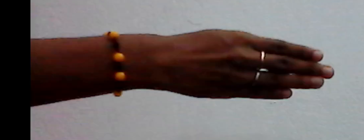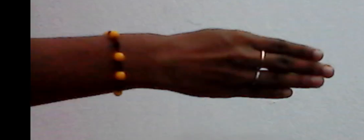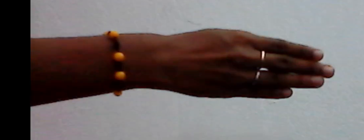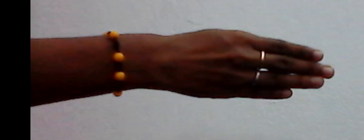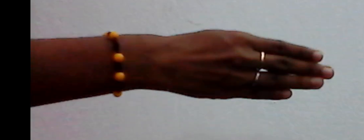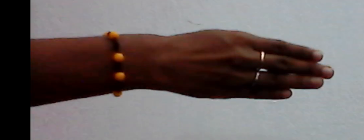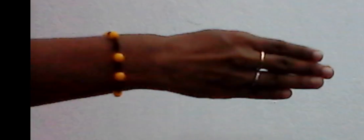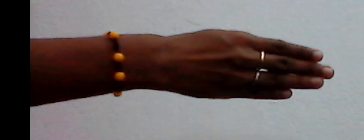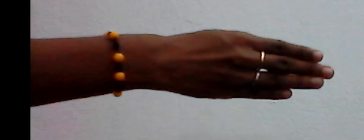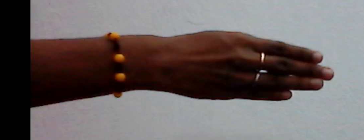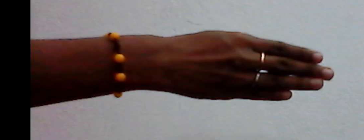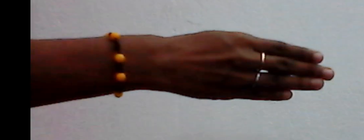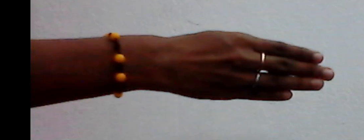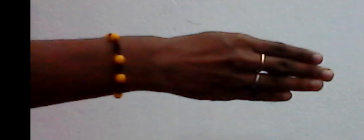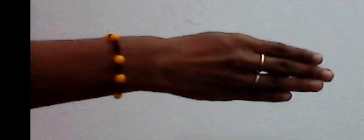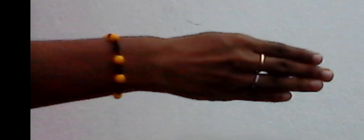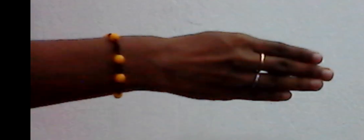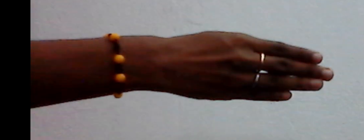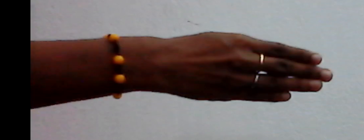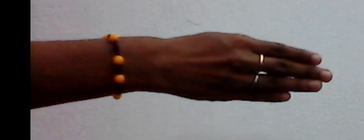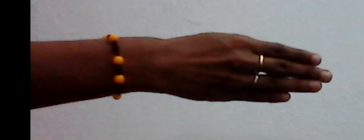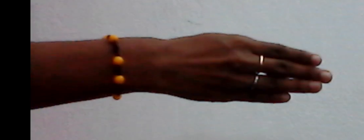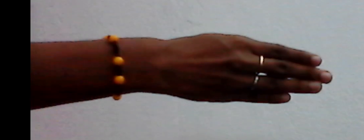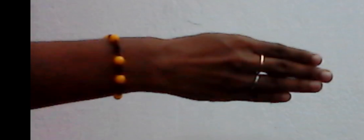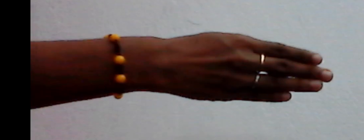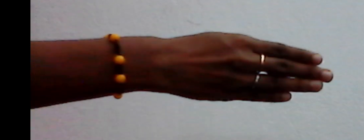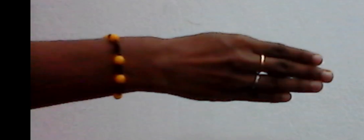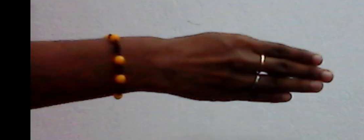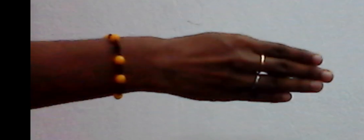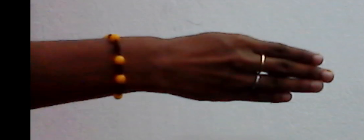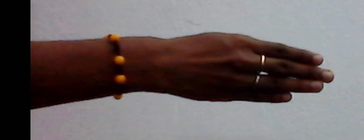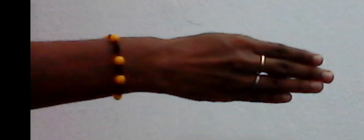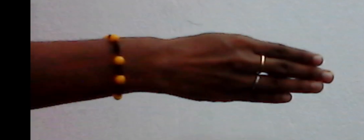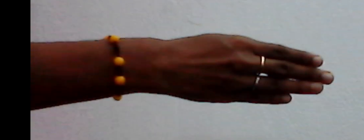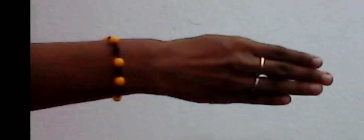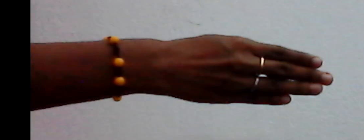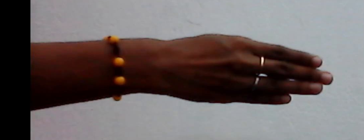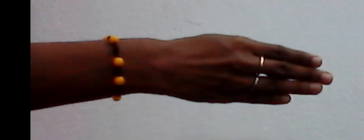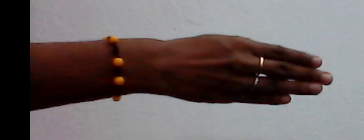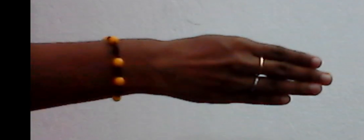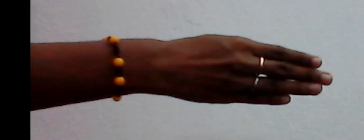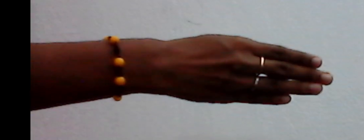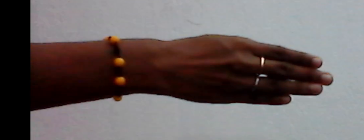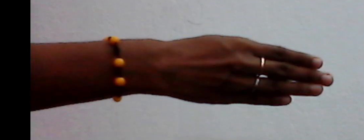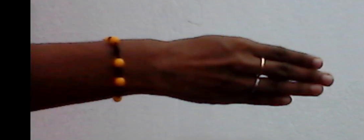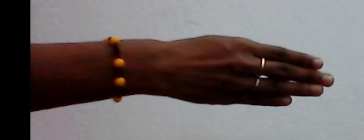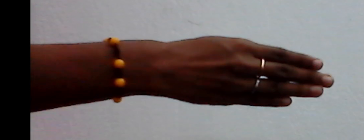അ